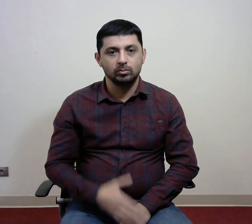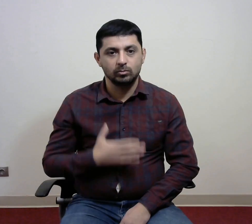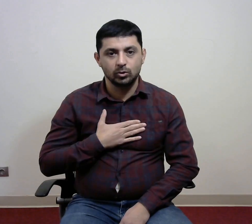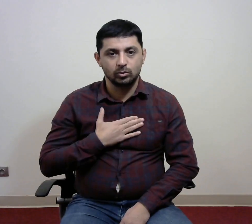mən